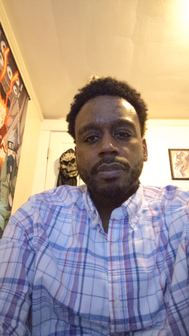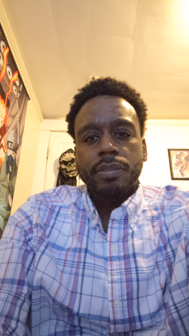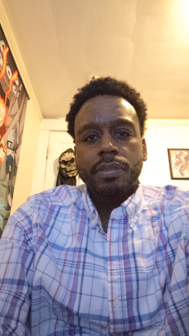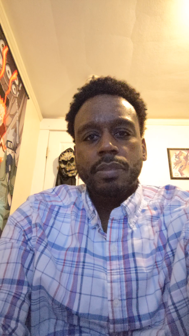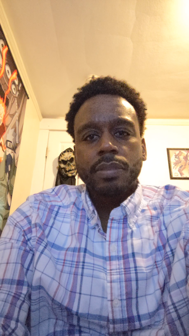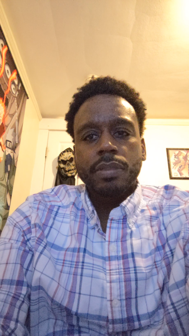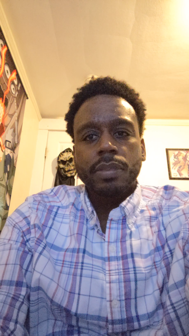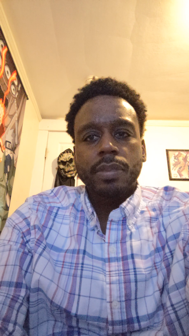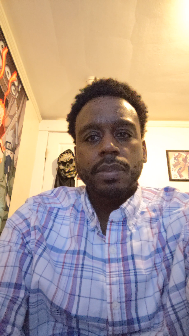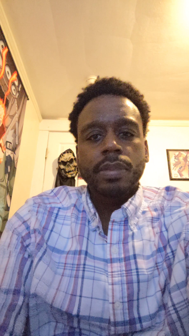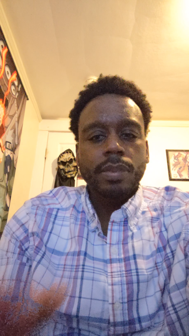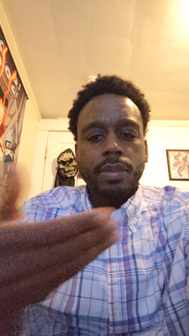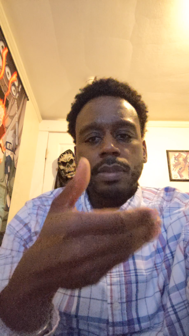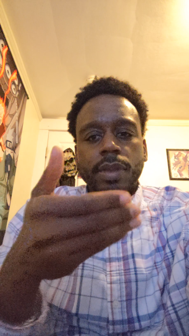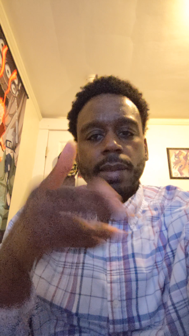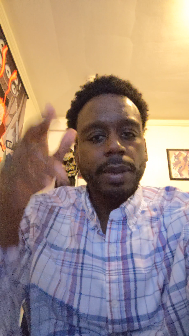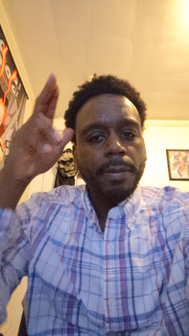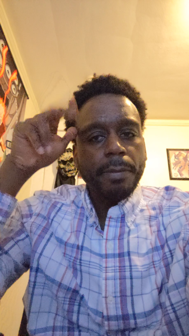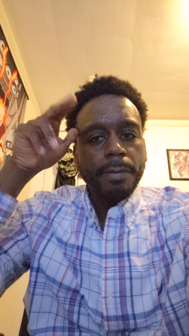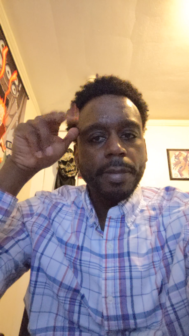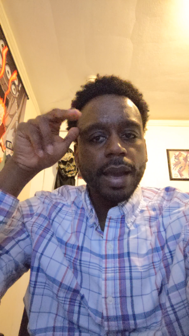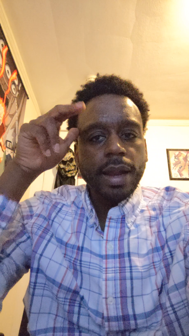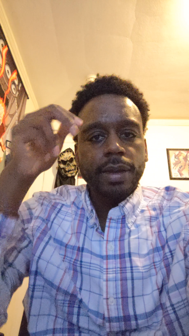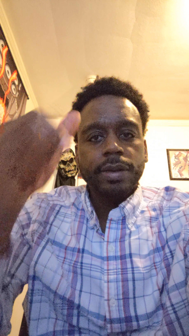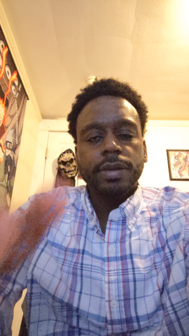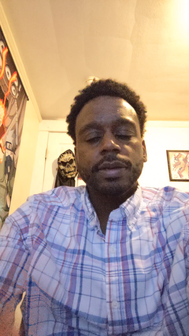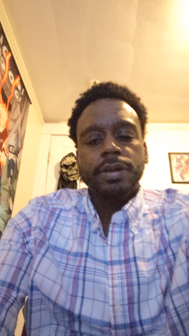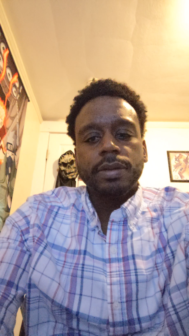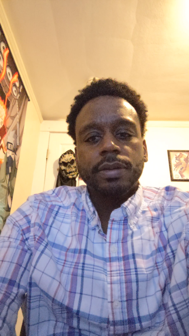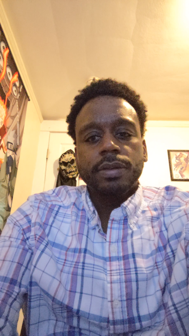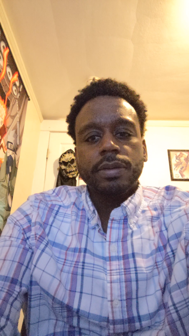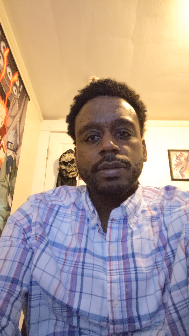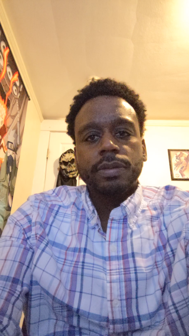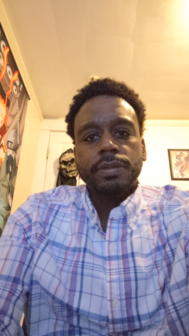pony